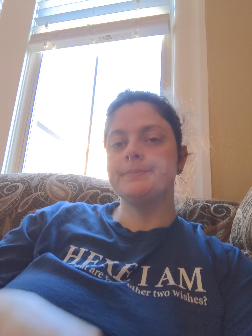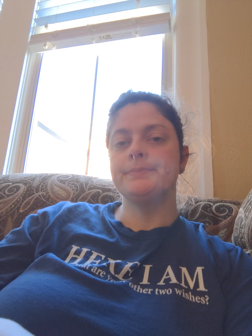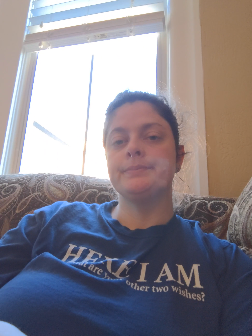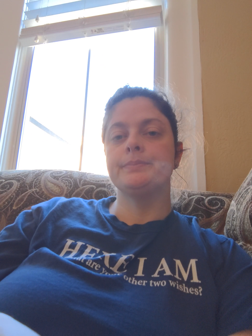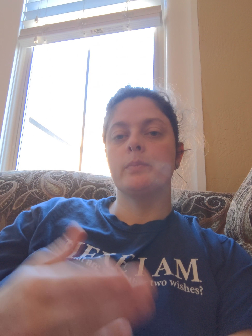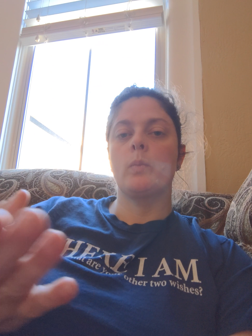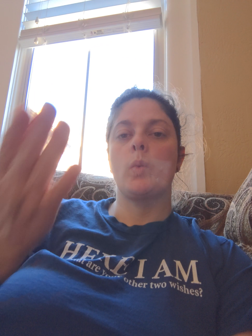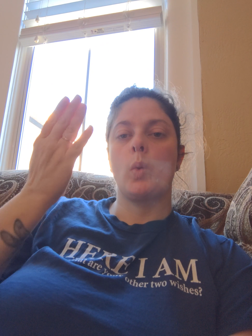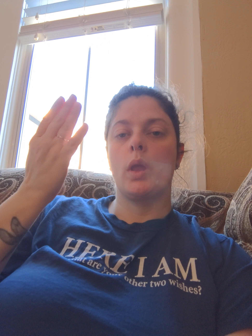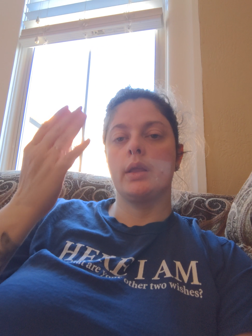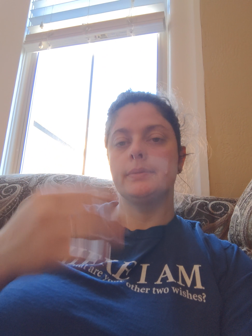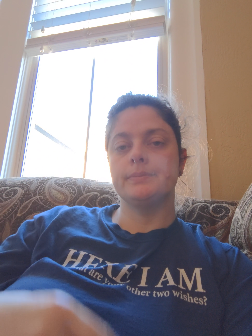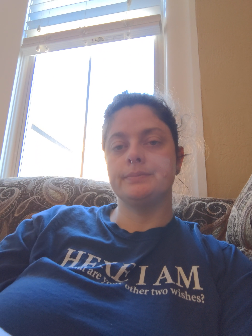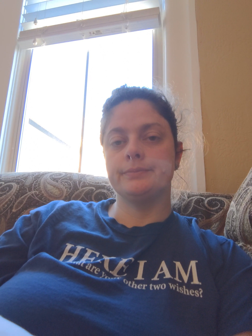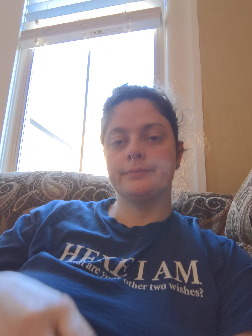morning